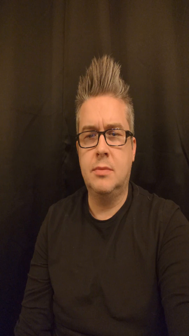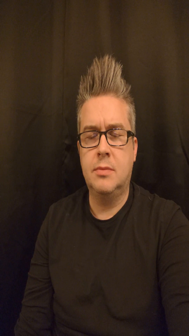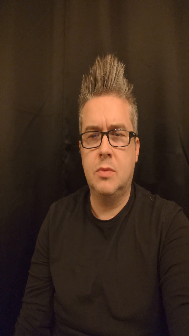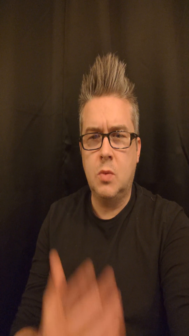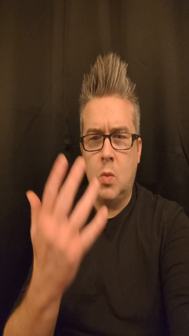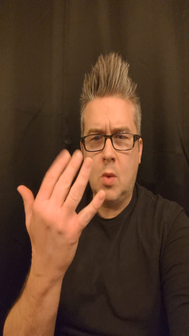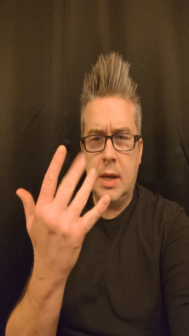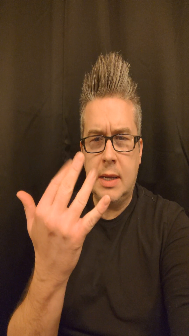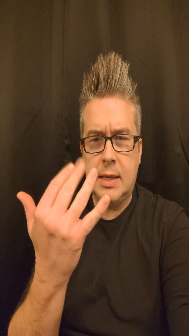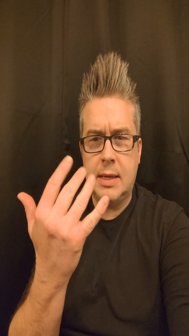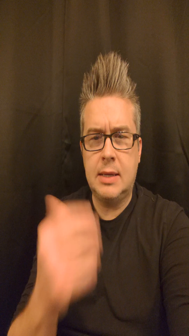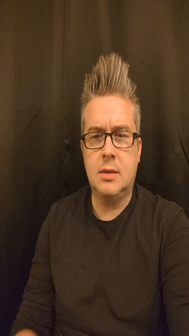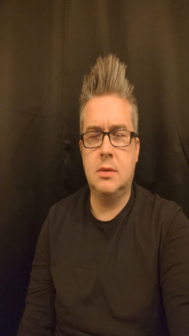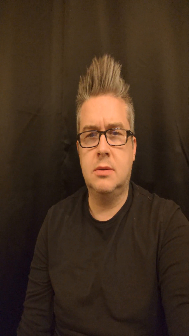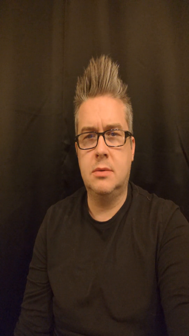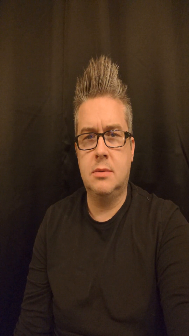wait